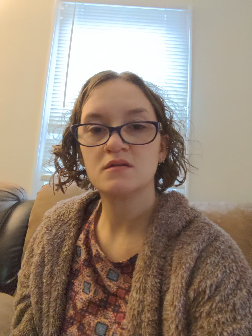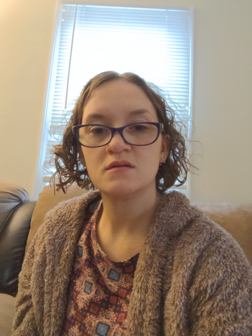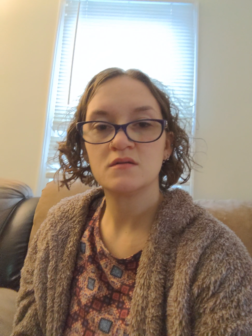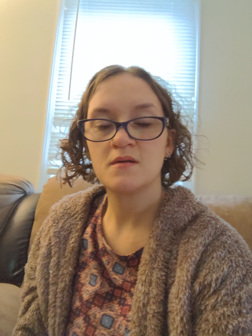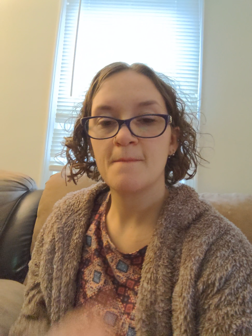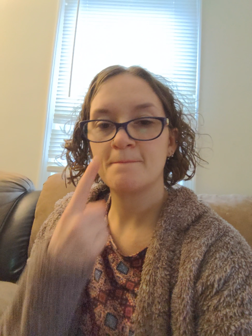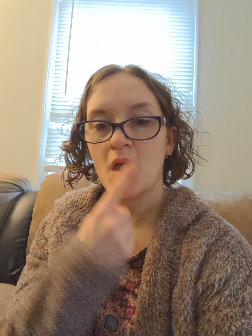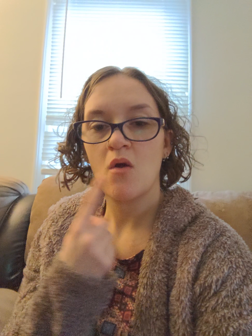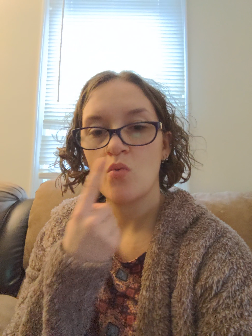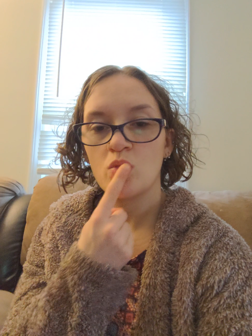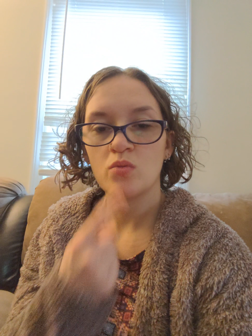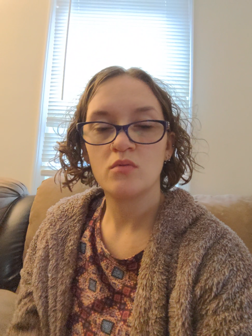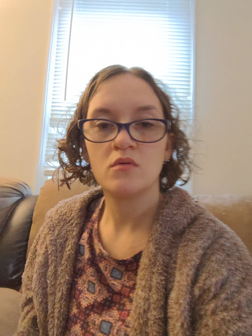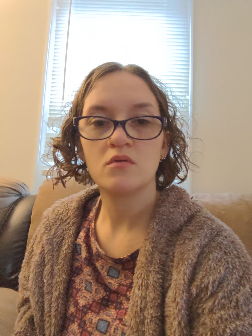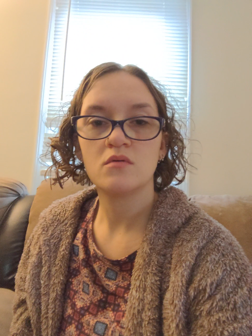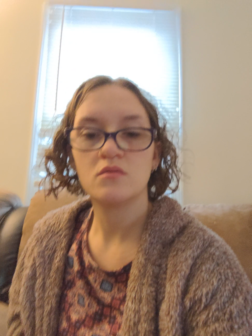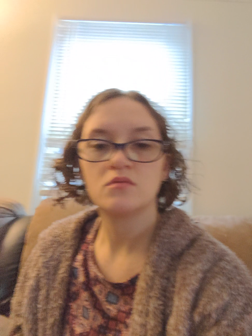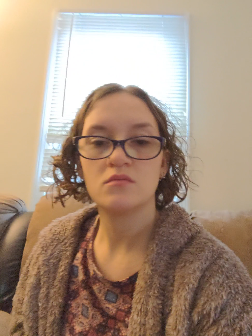mouth